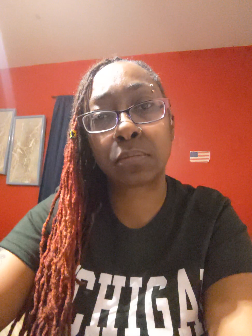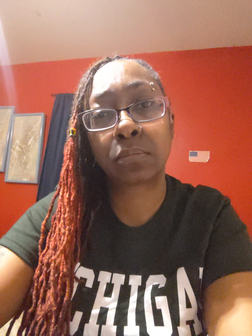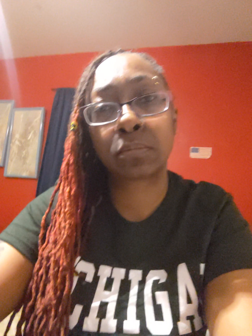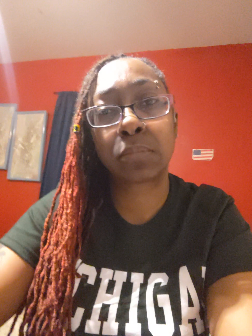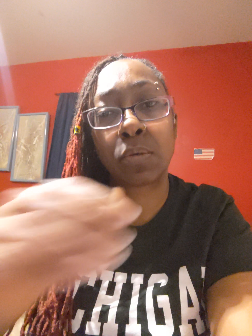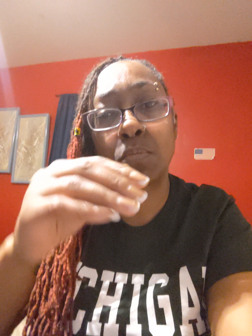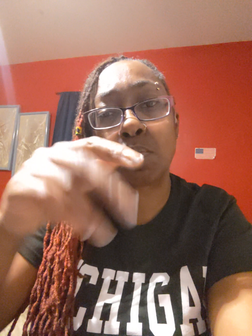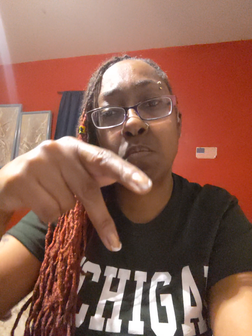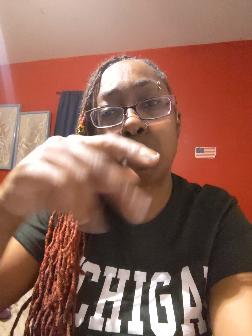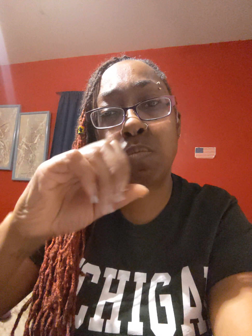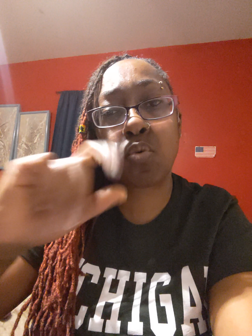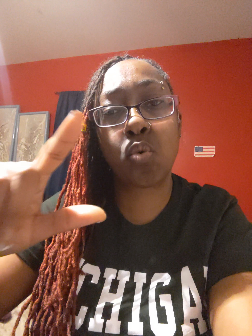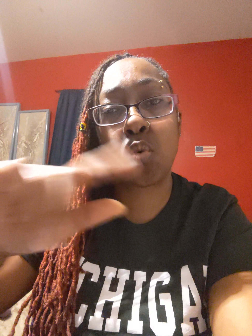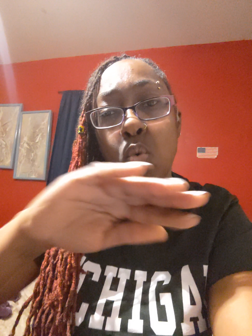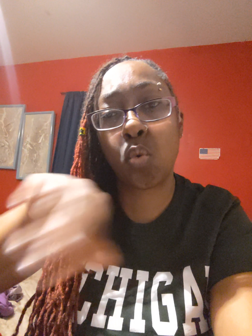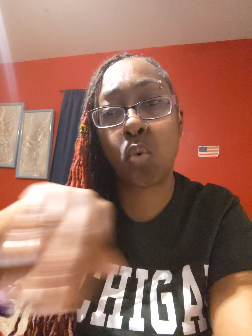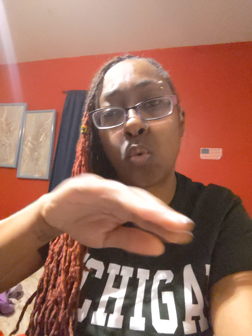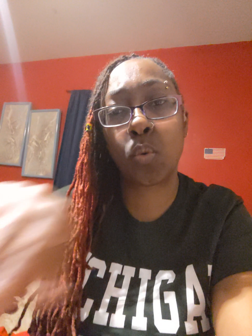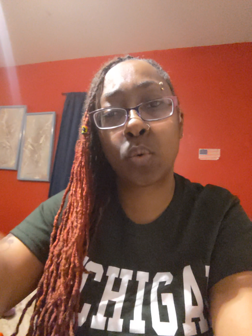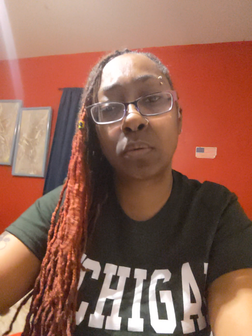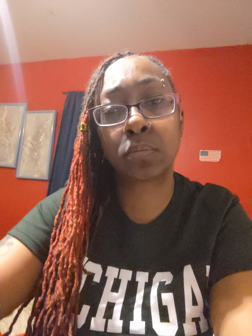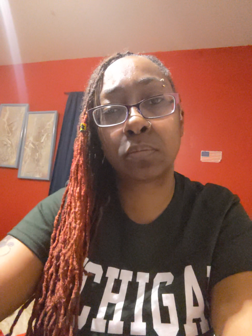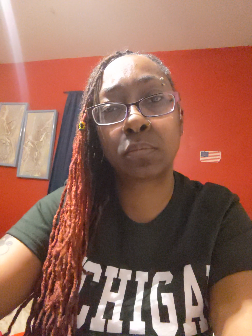pool